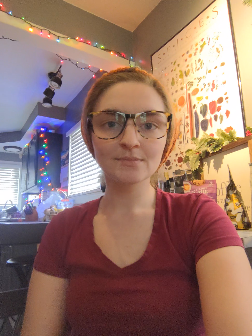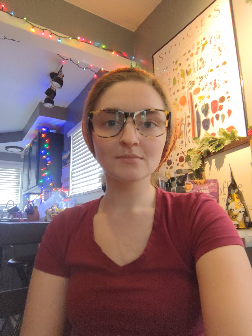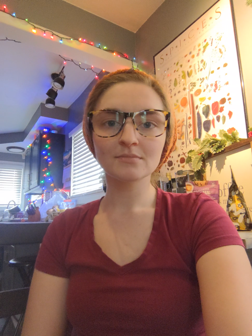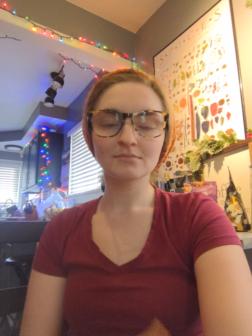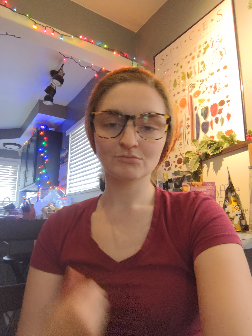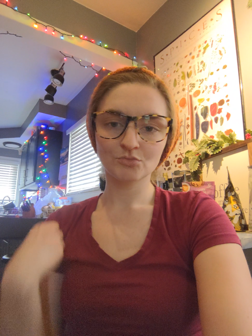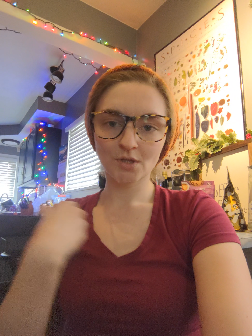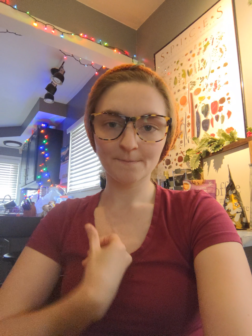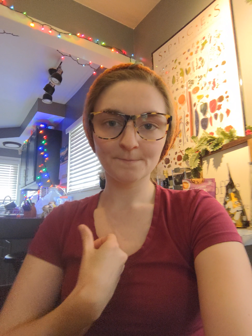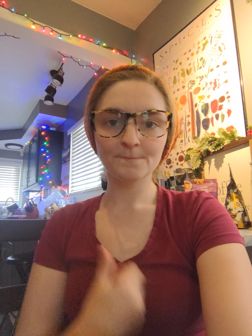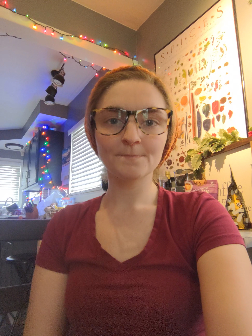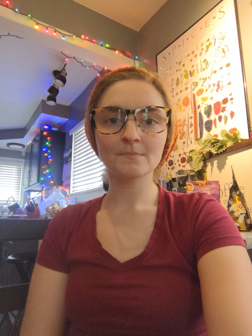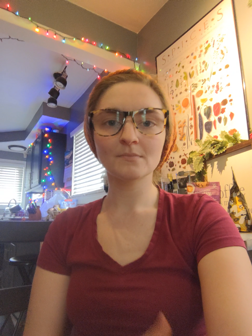jacket